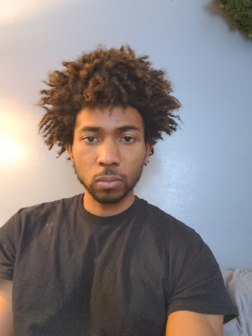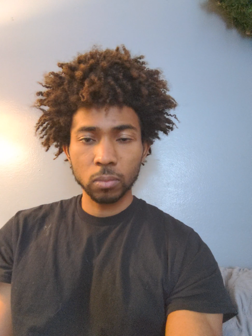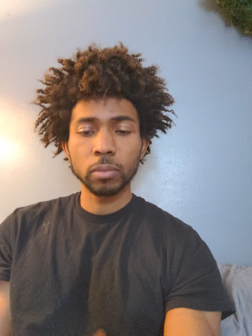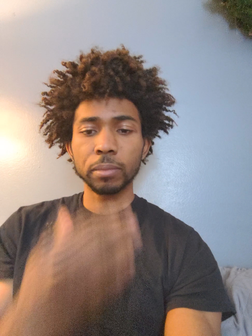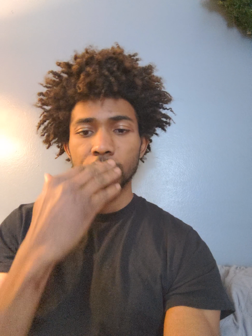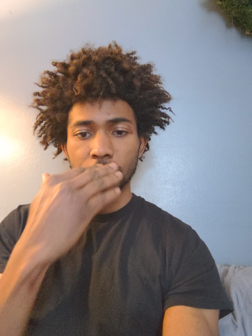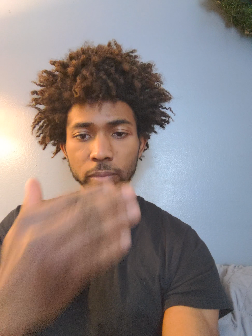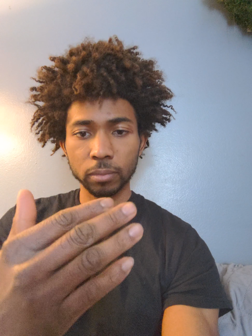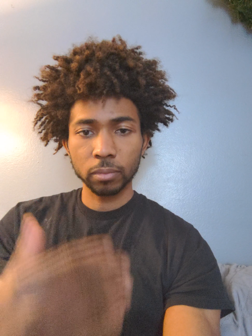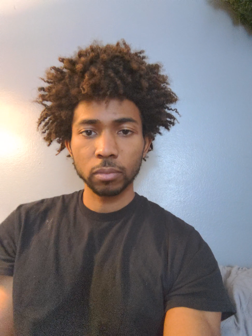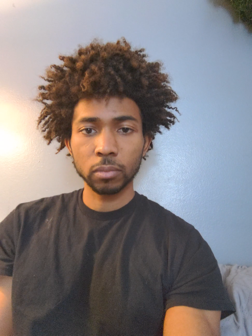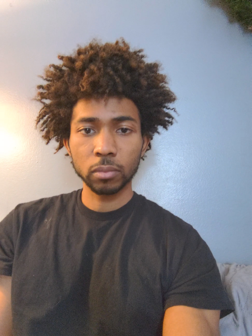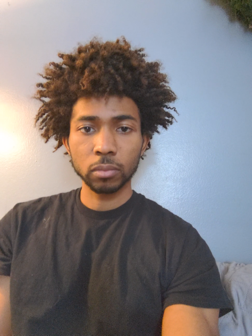thank you